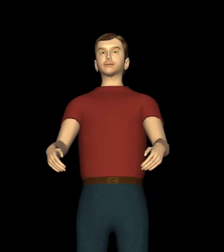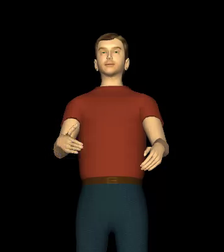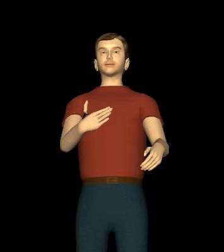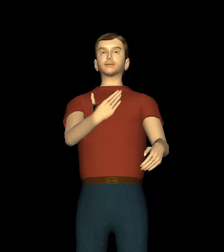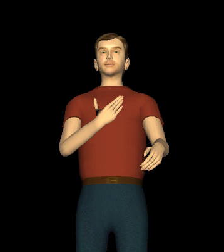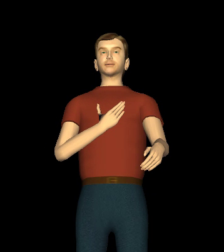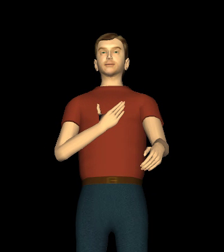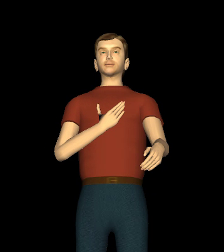لي